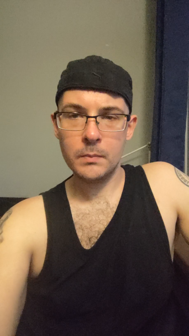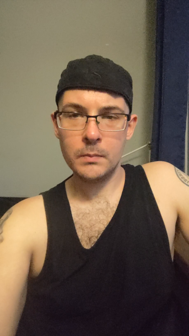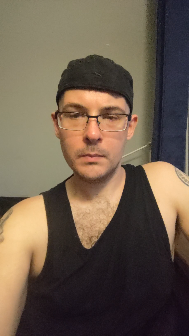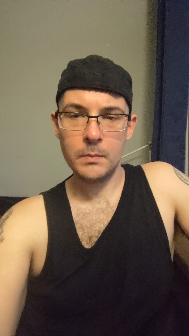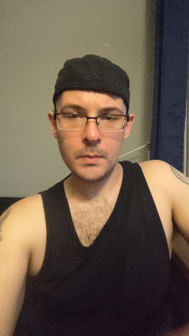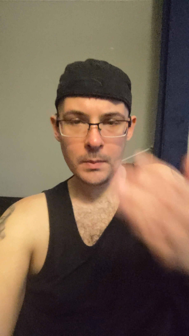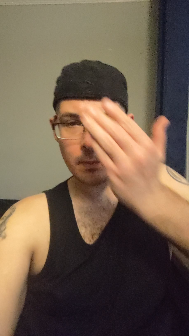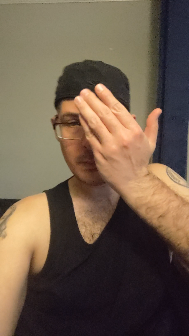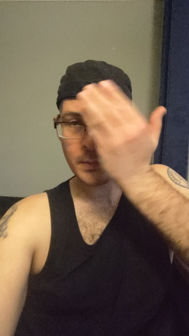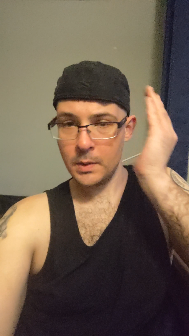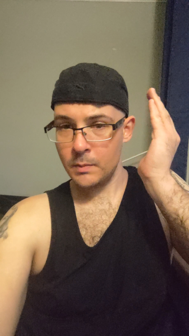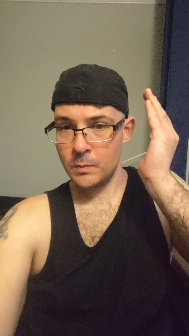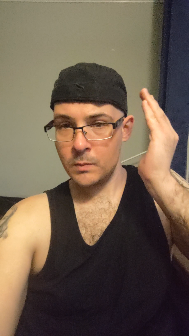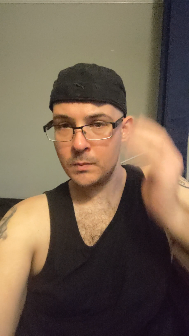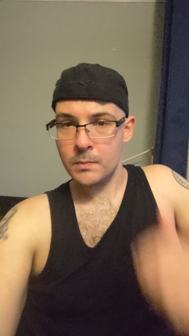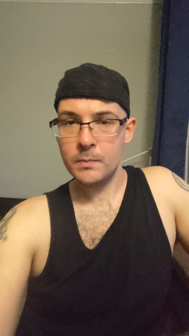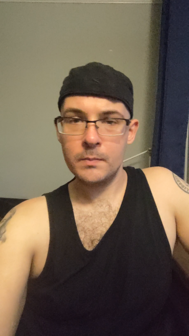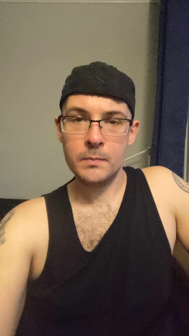peekaboo